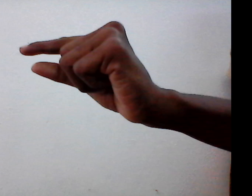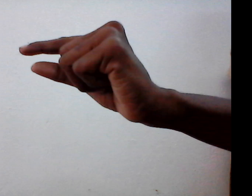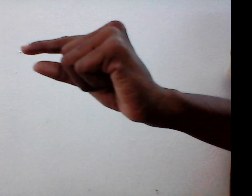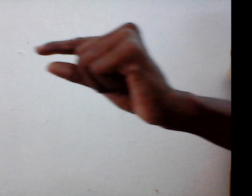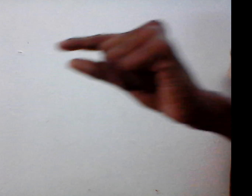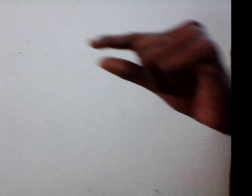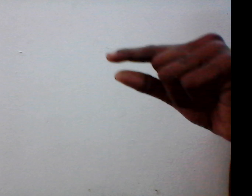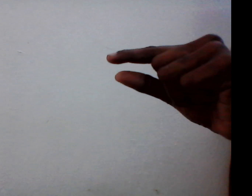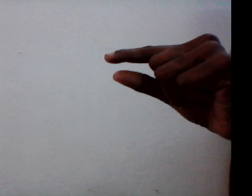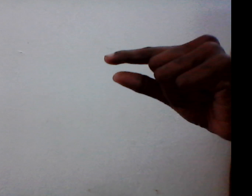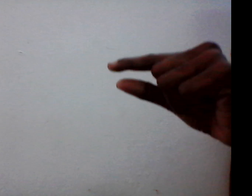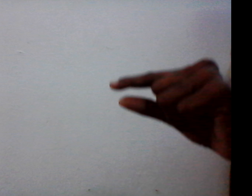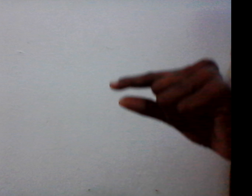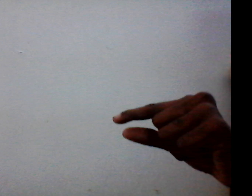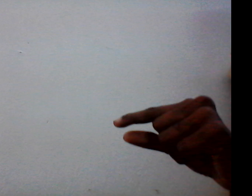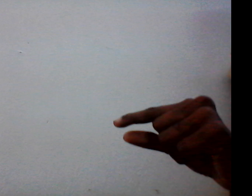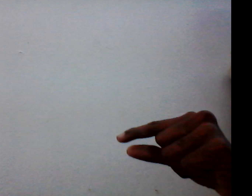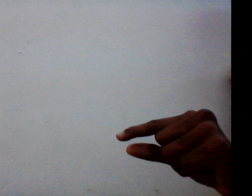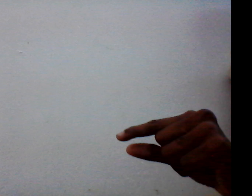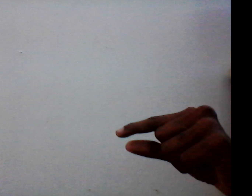ഊ